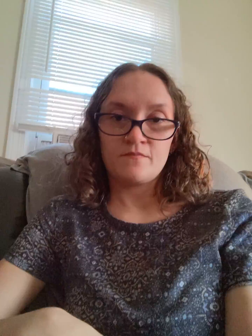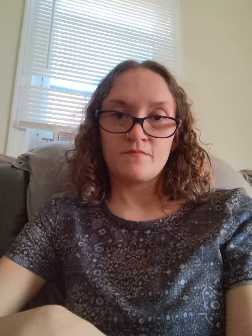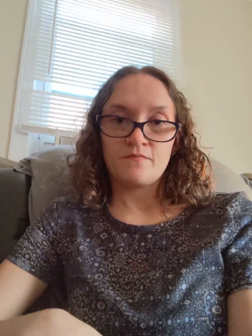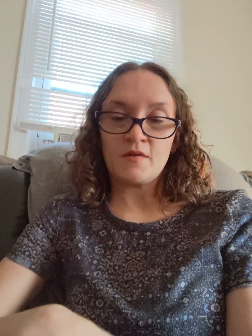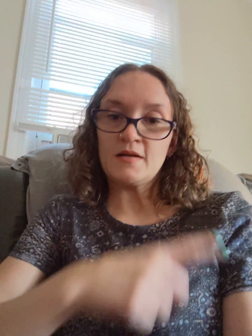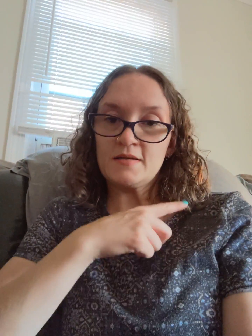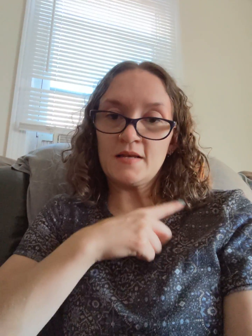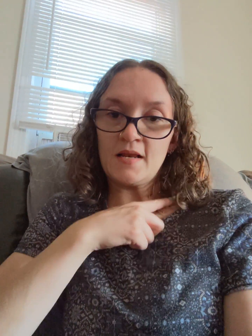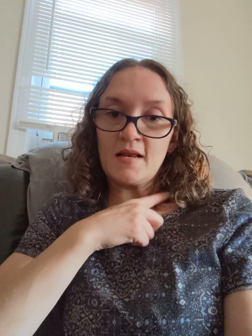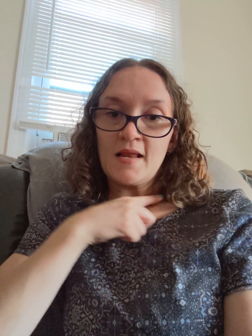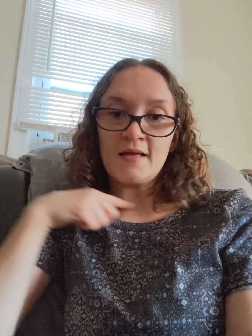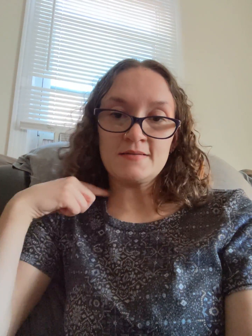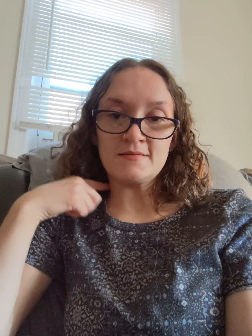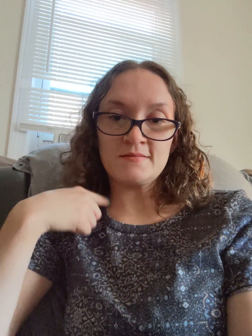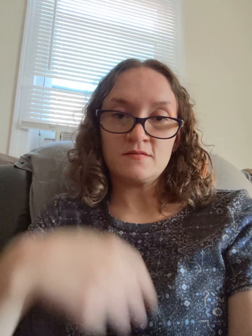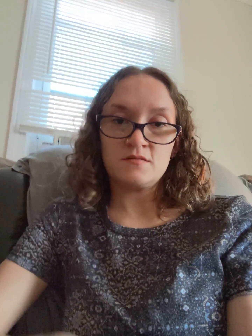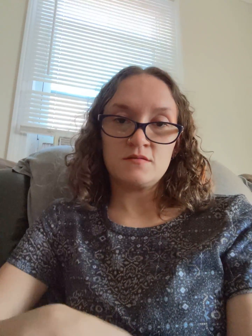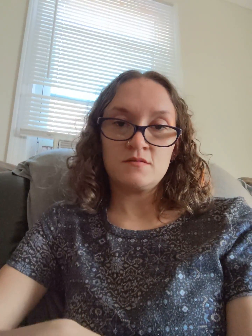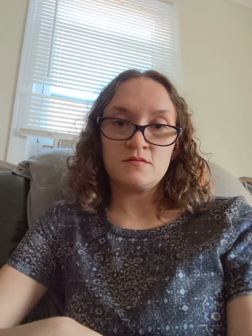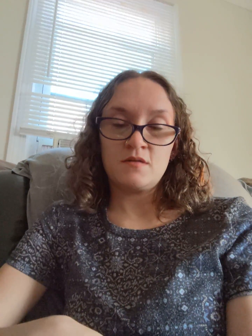necklace